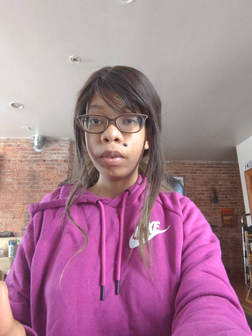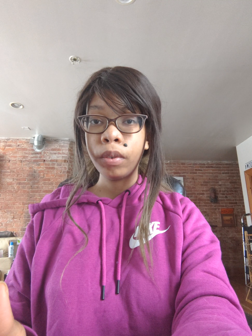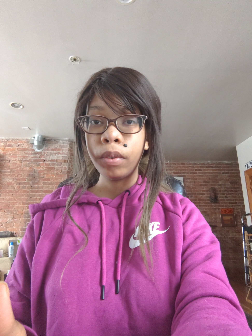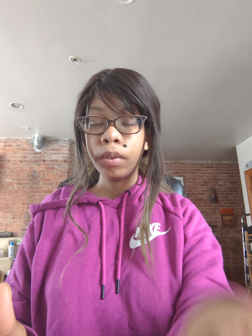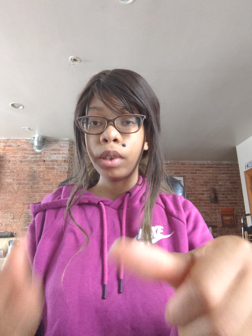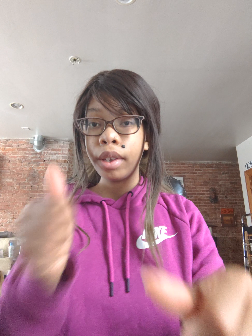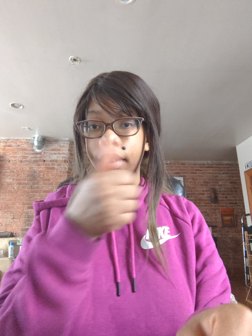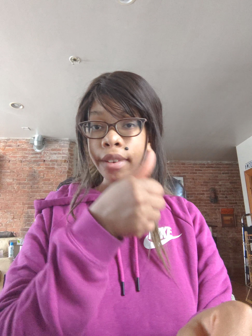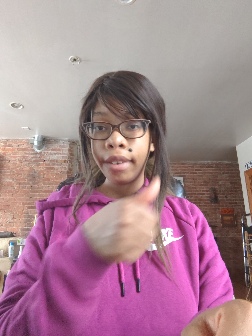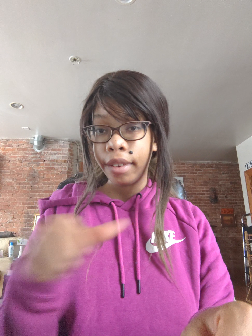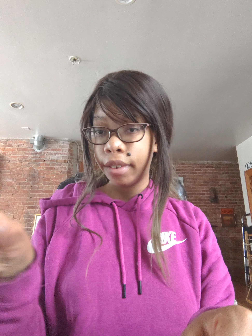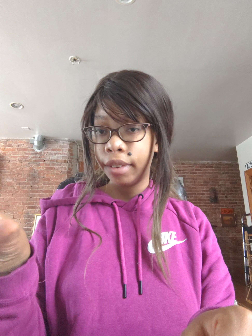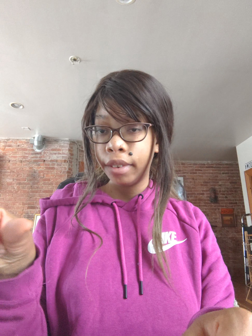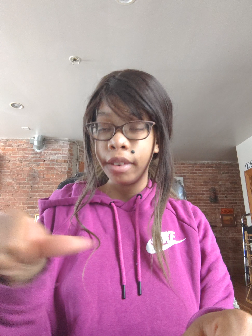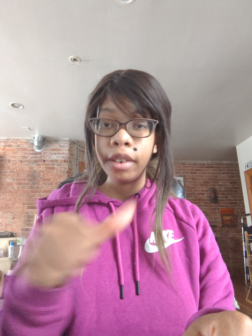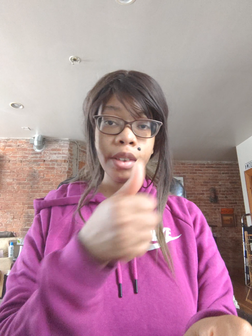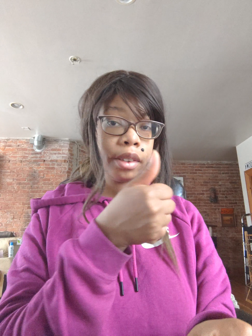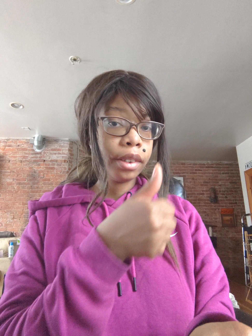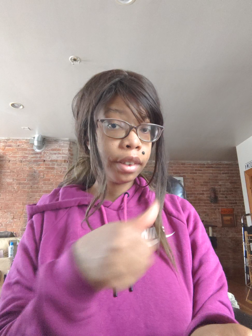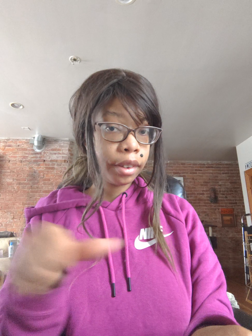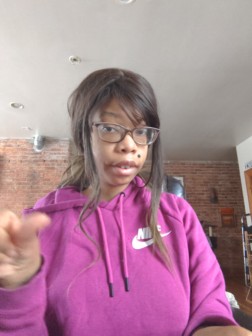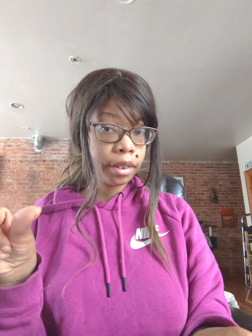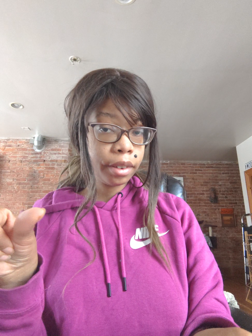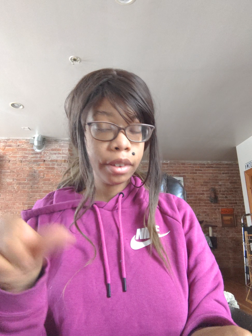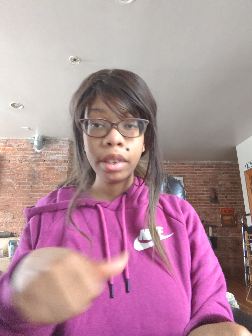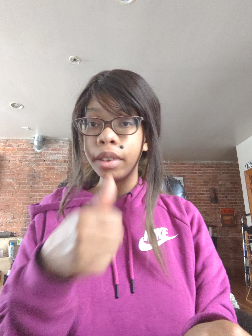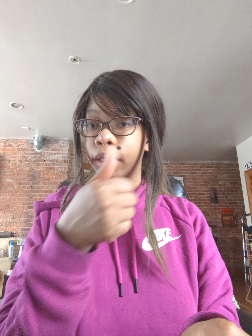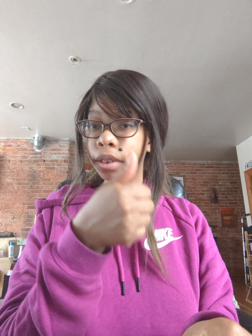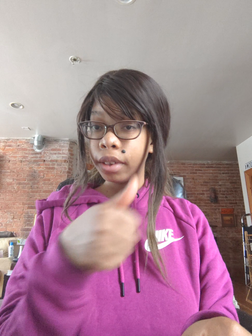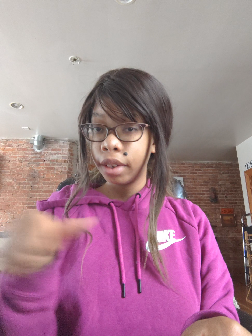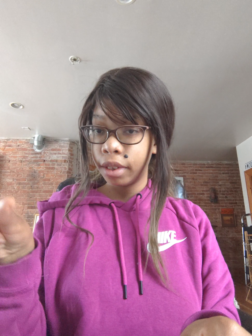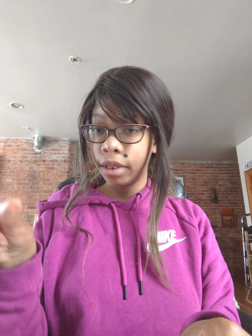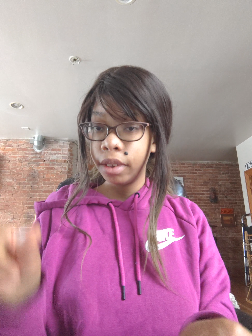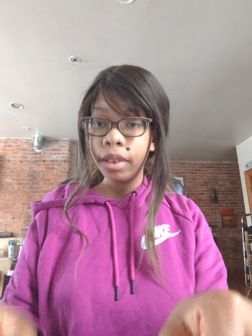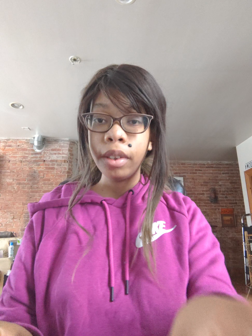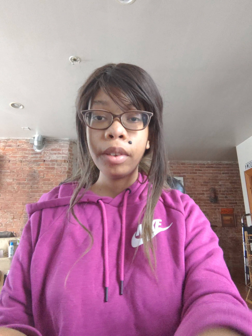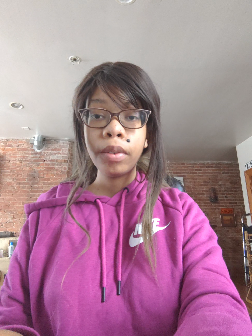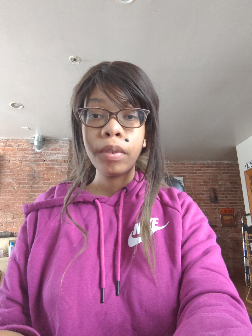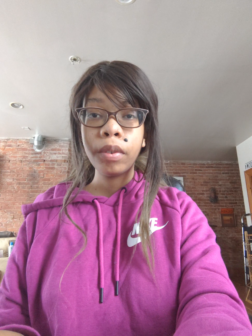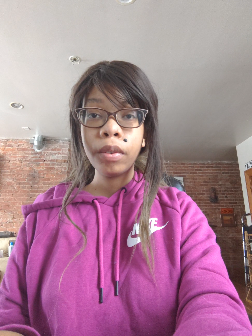any